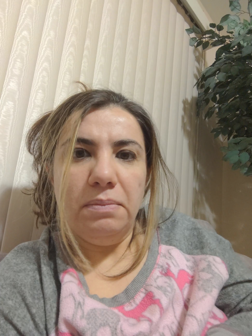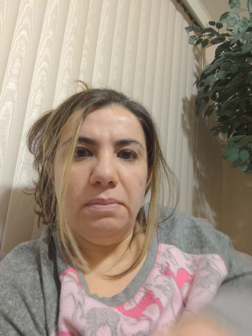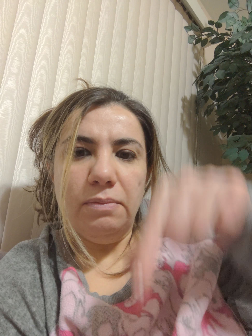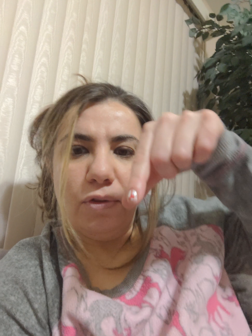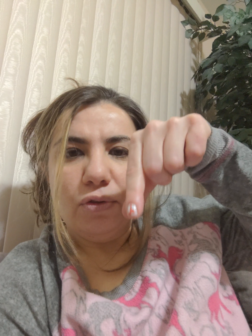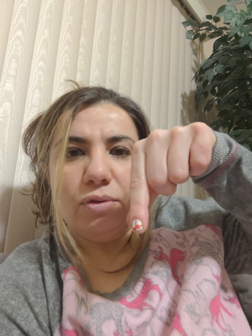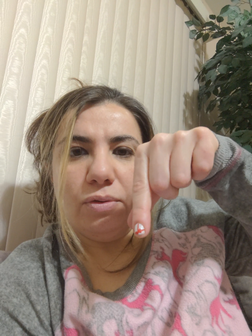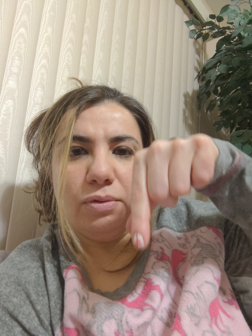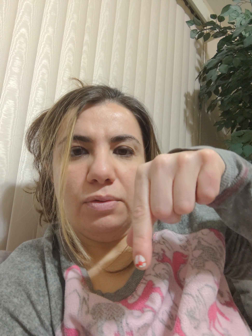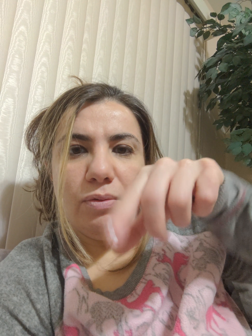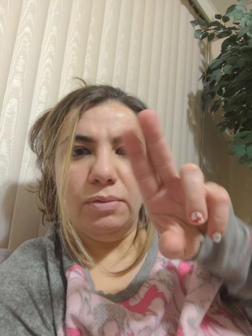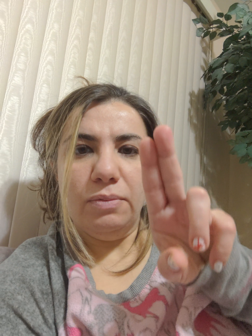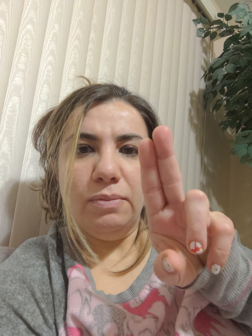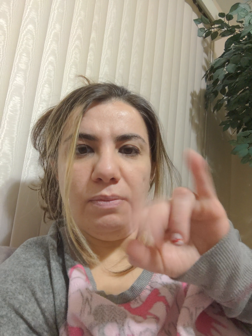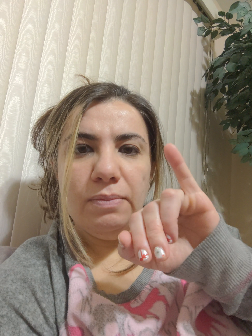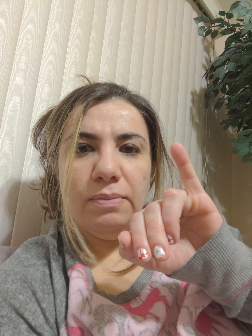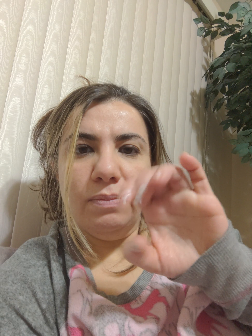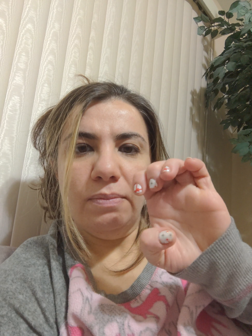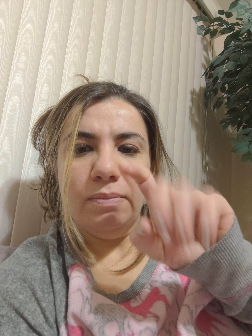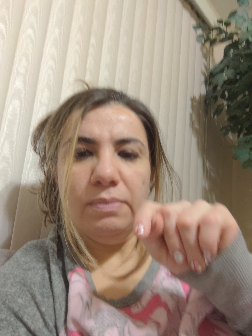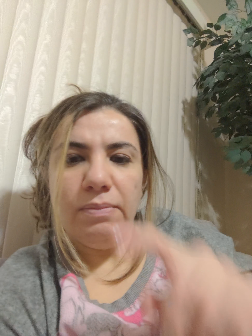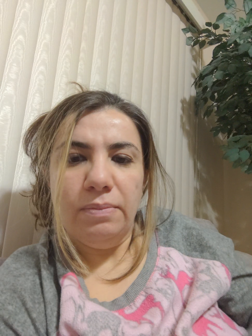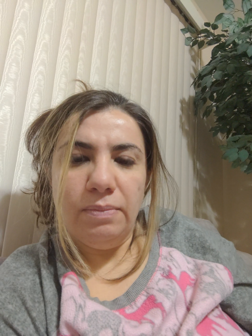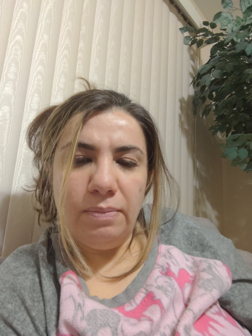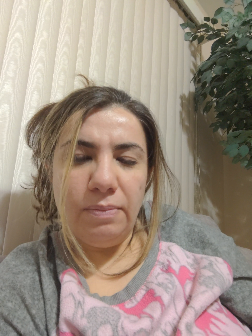quiet